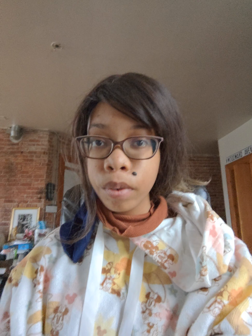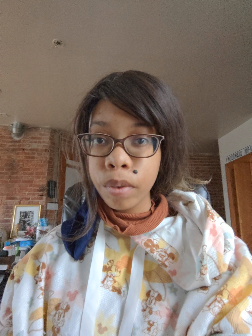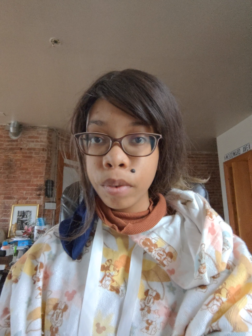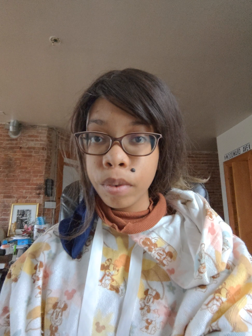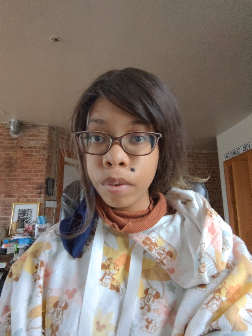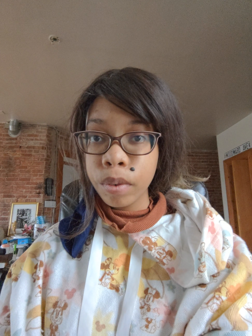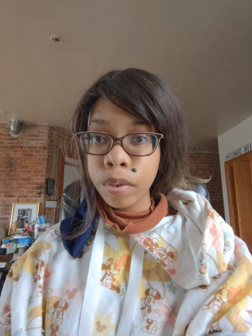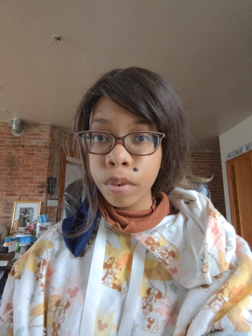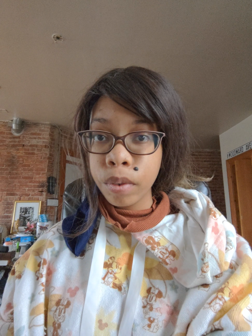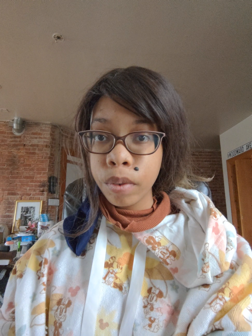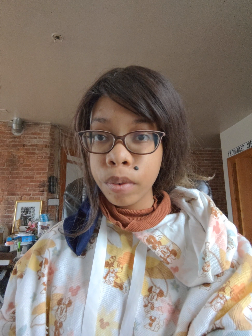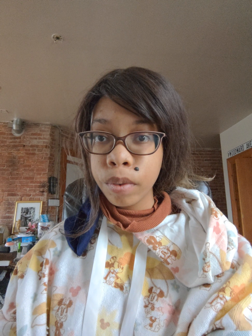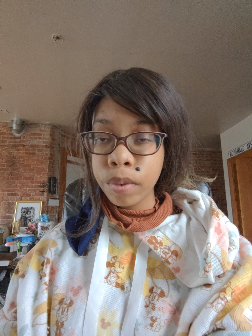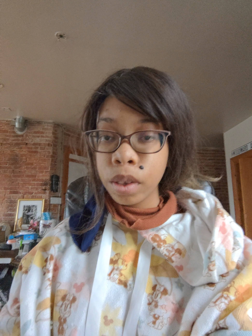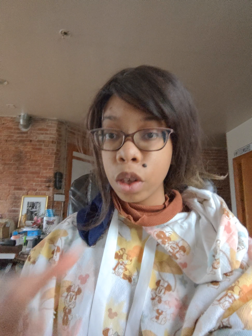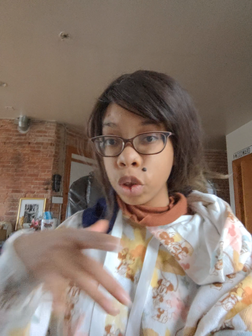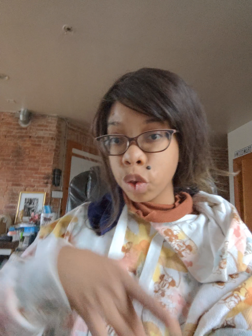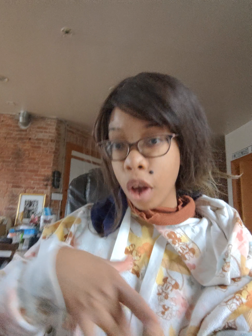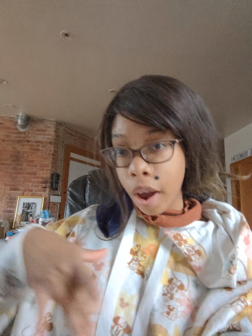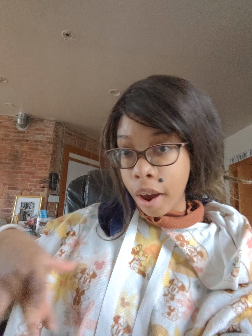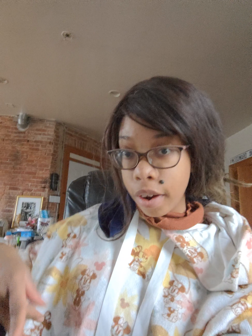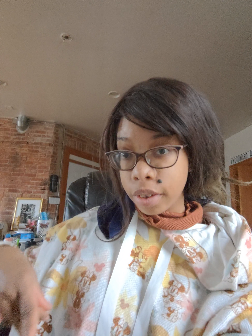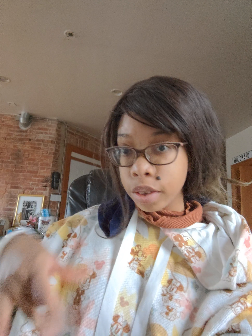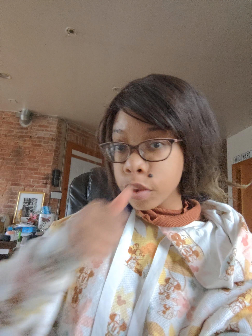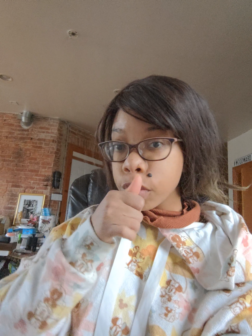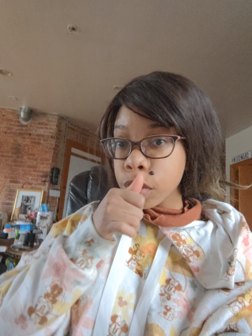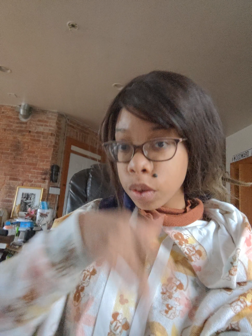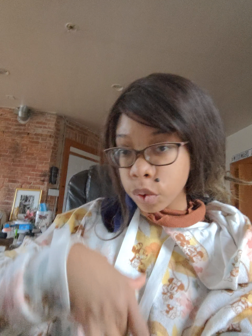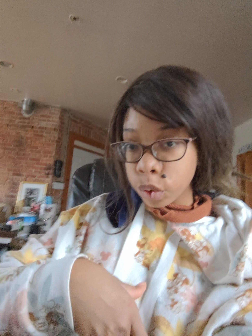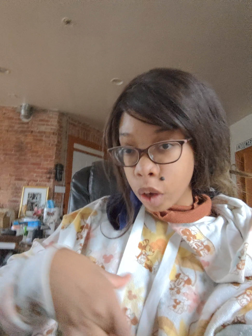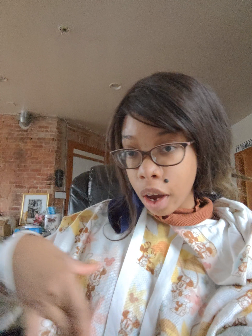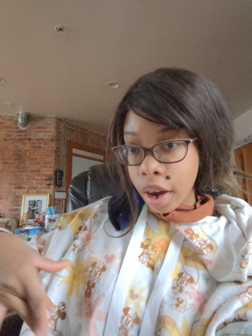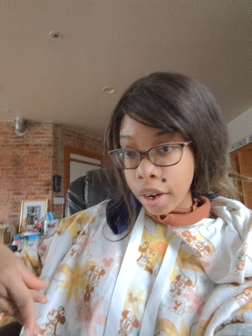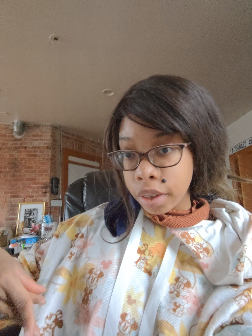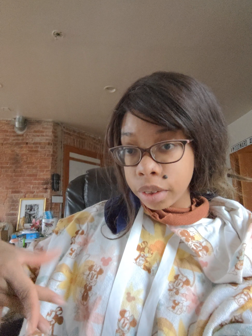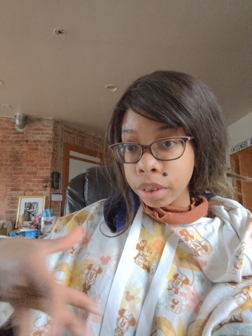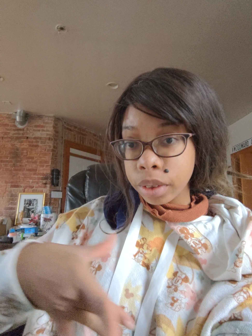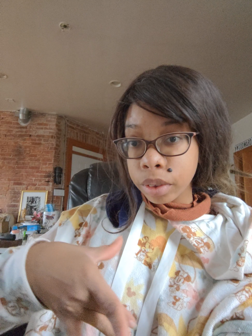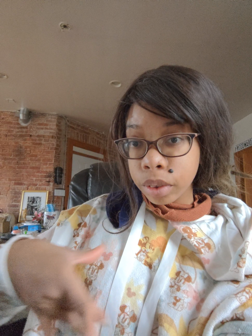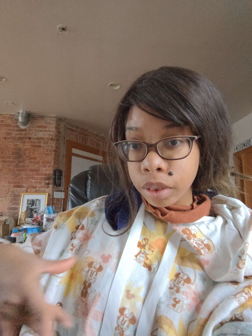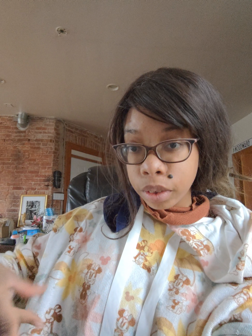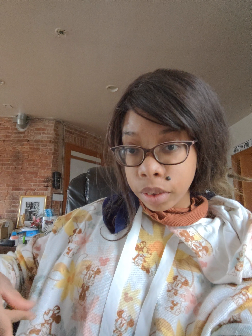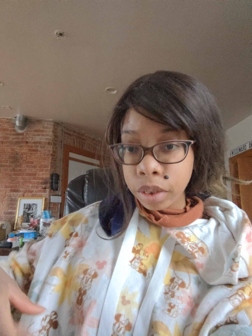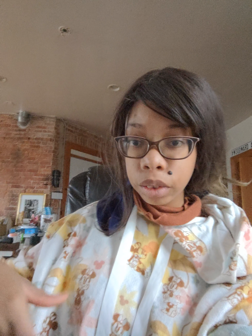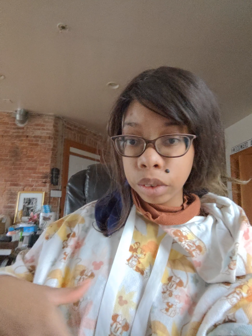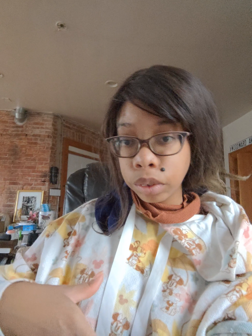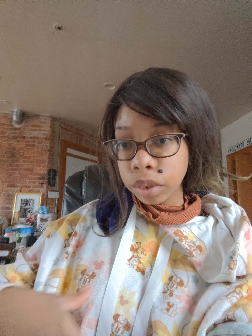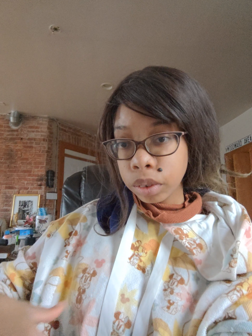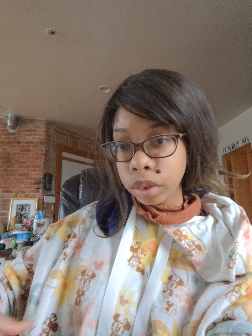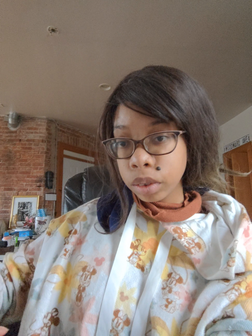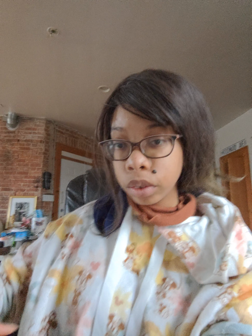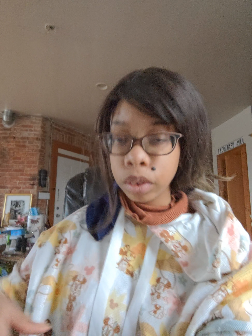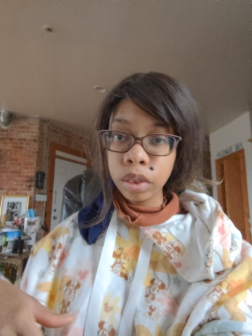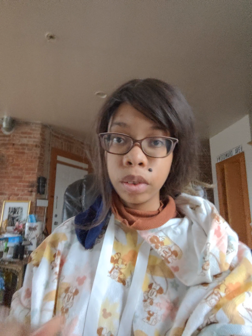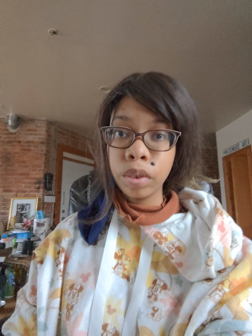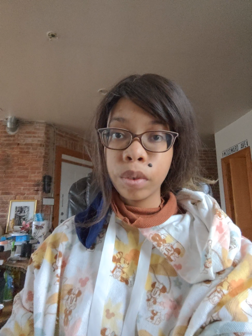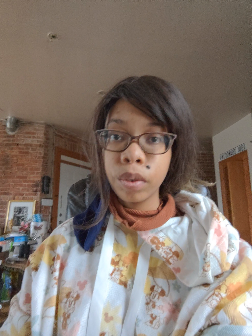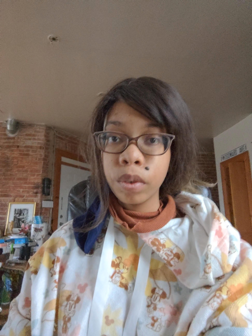underwear